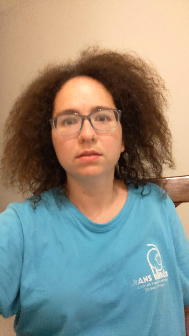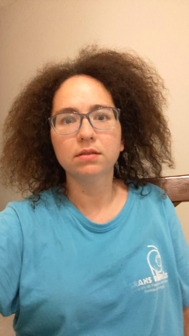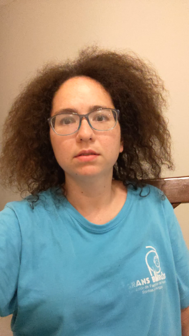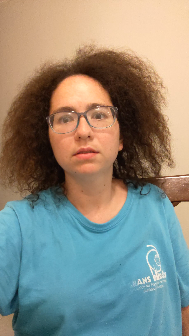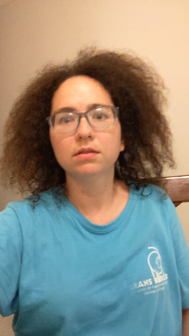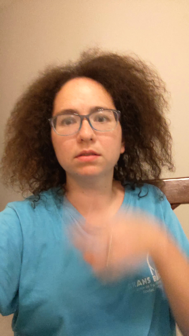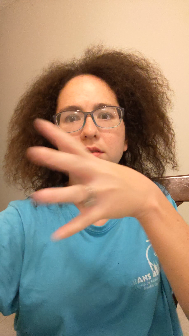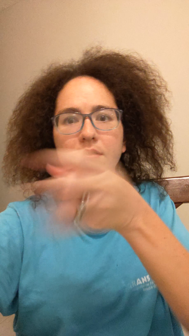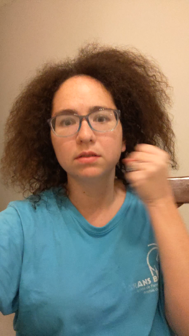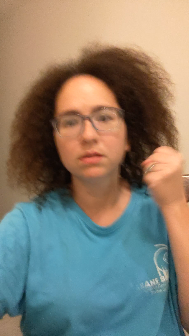get